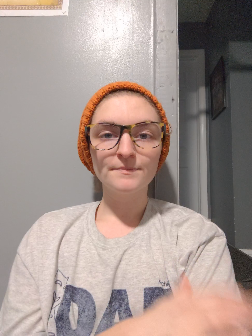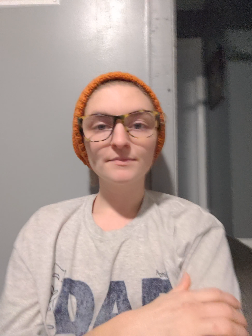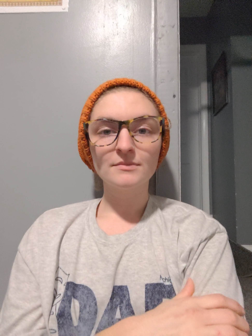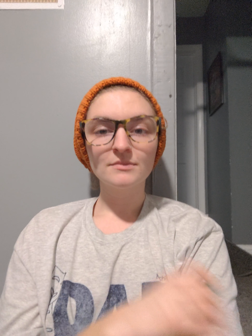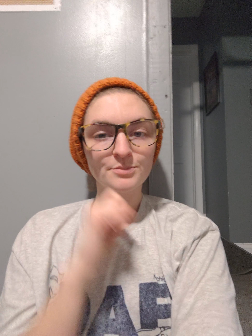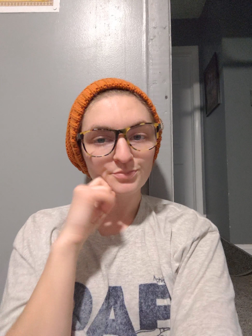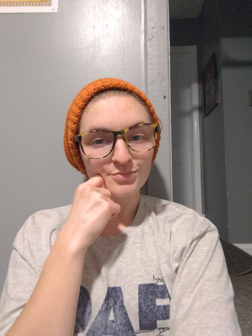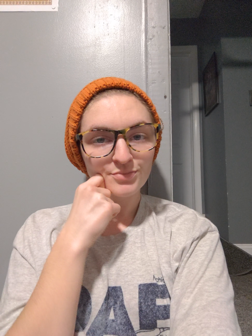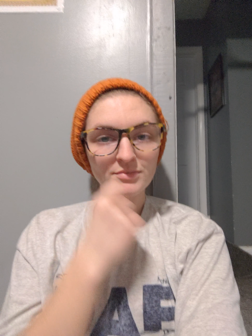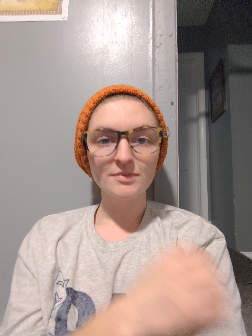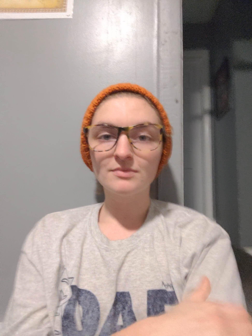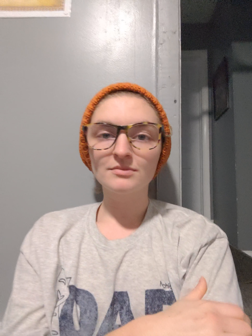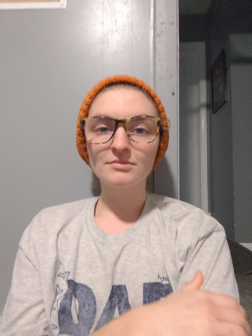apple